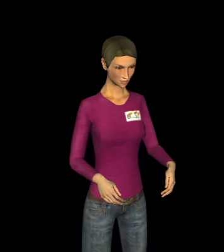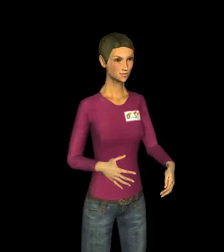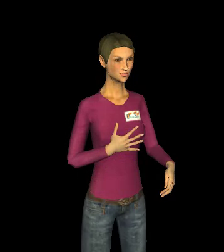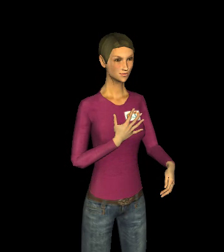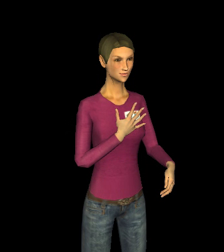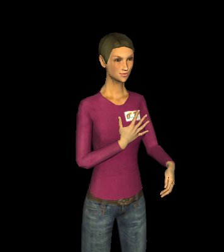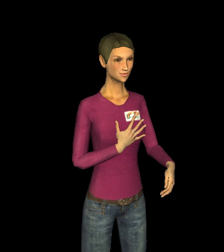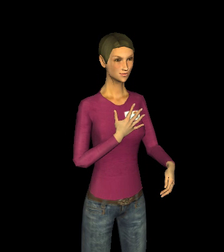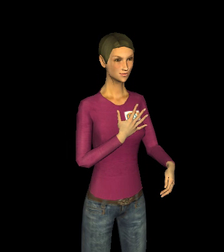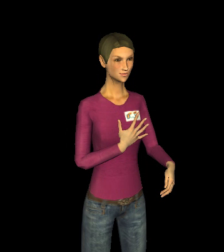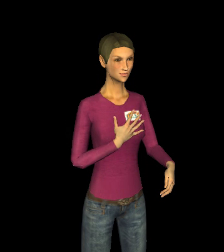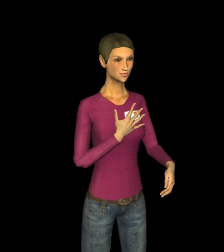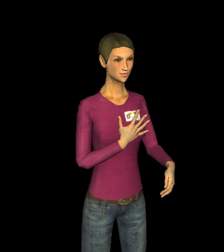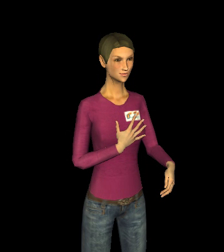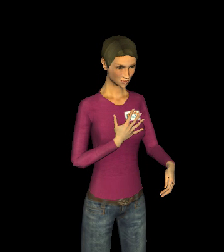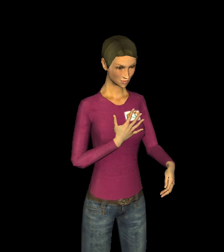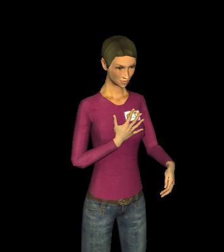يقدر